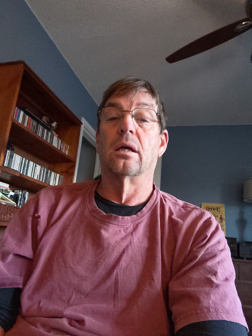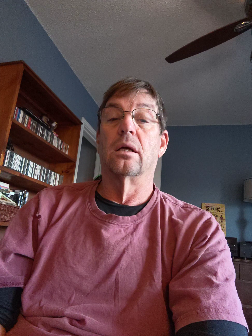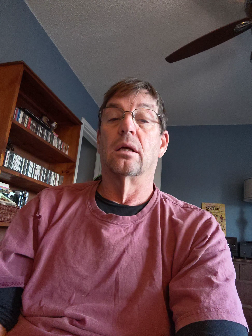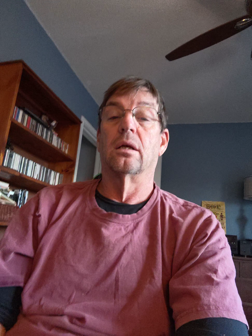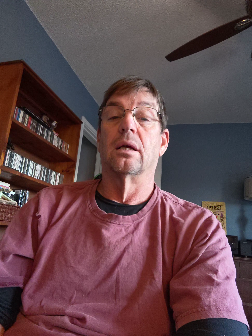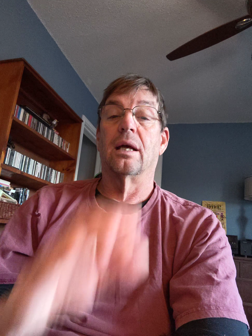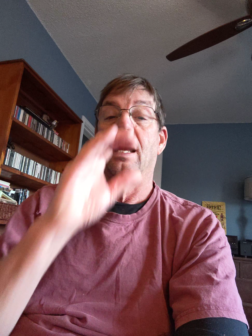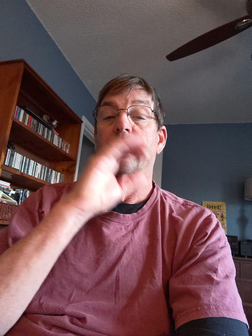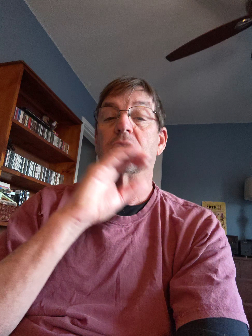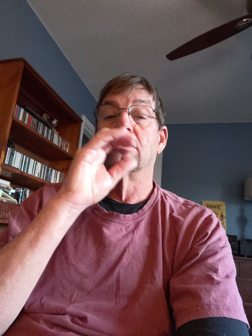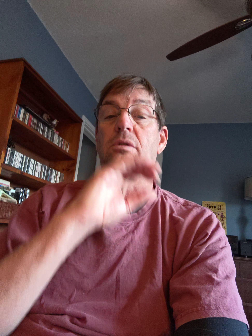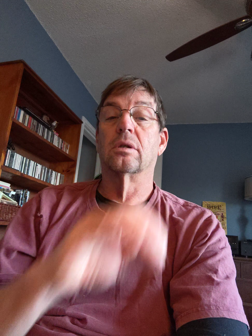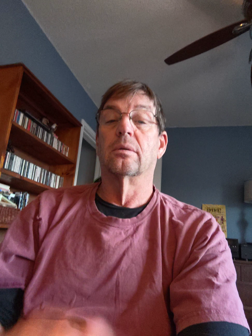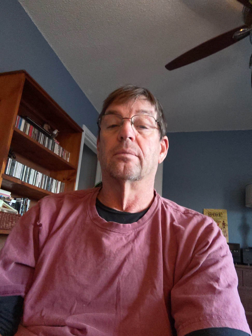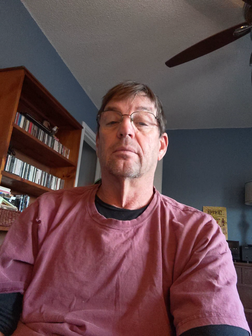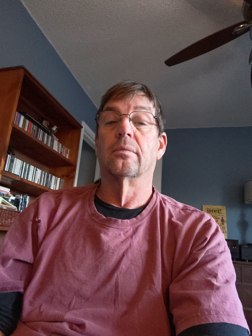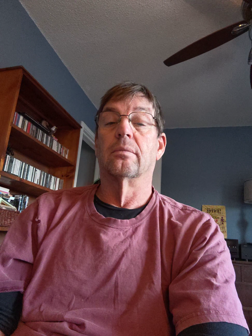ice cream